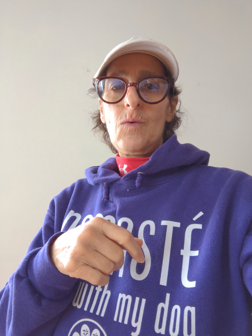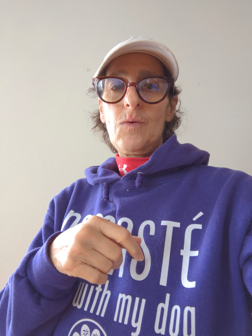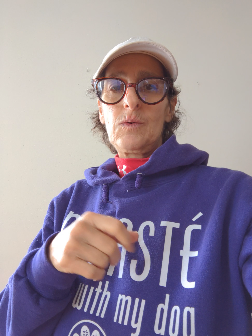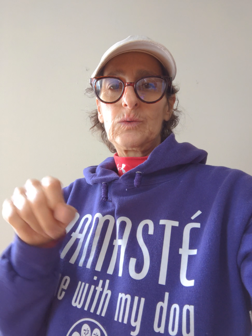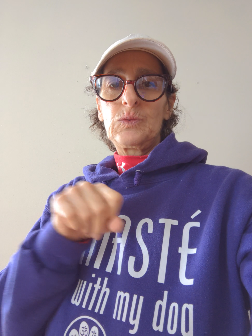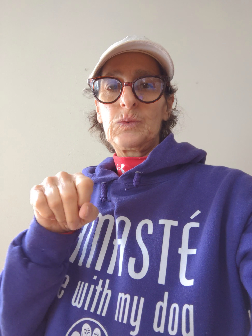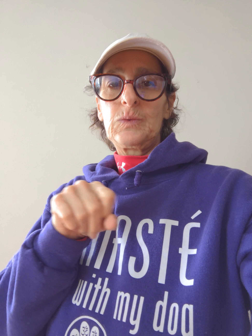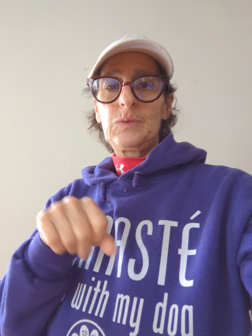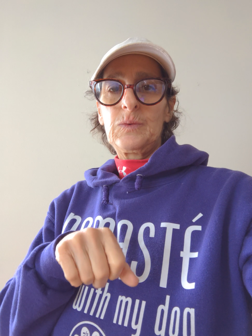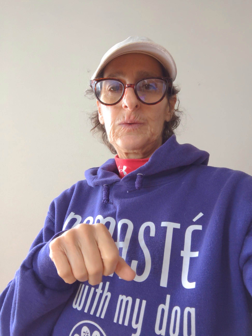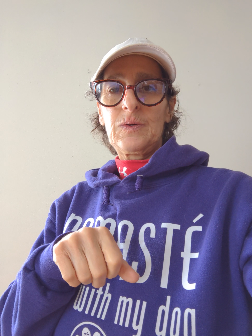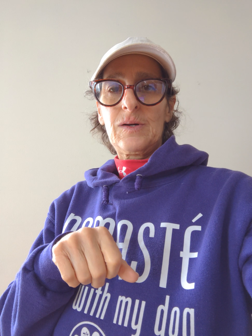shoe